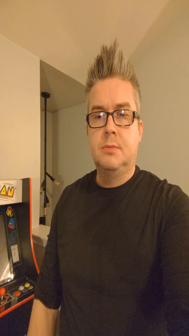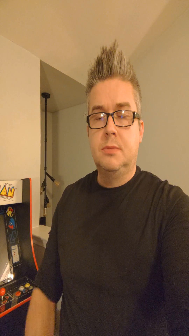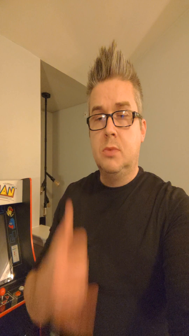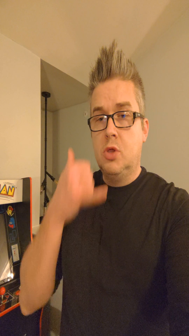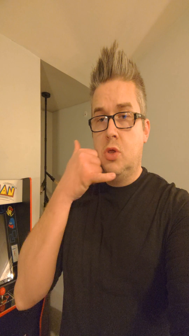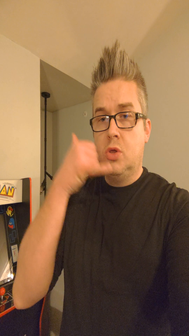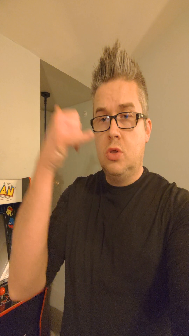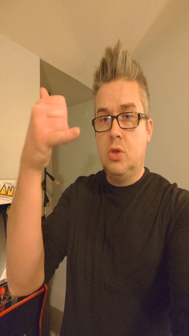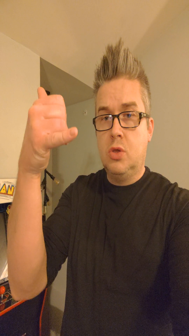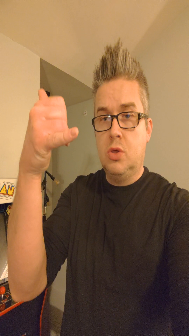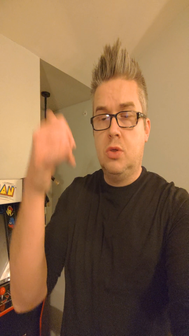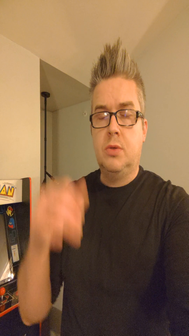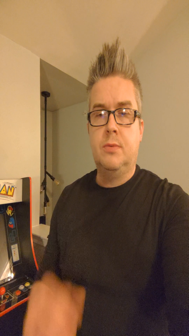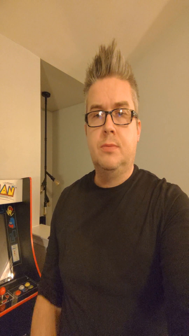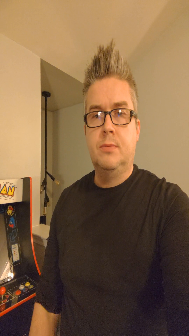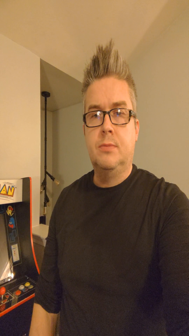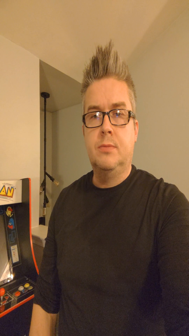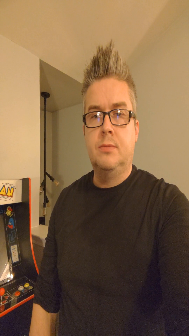call on the phone